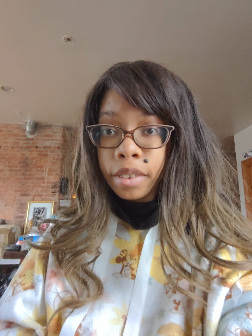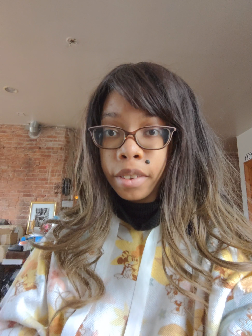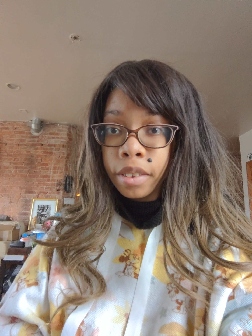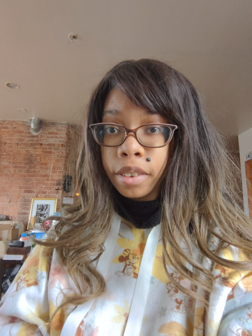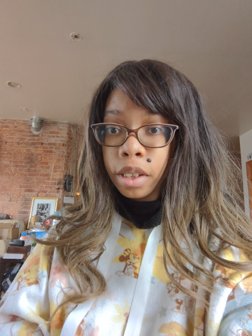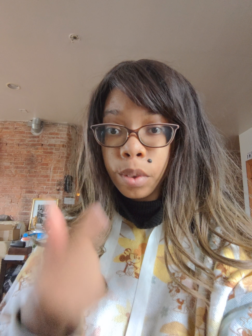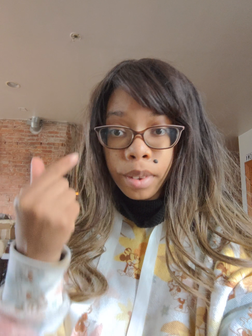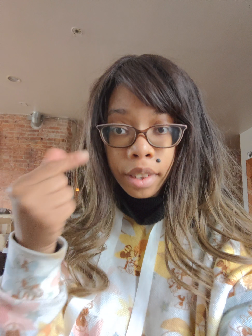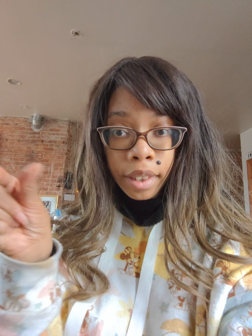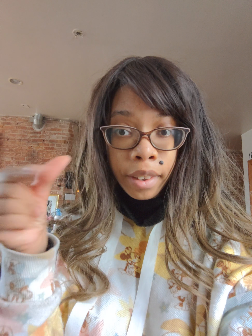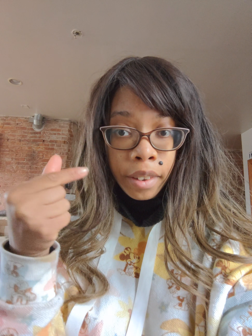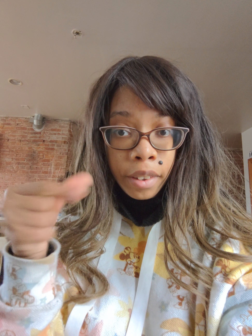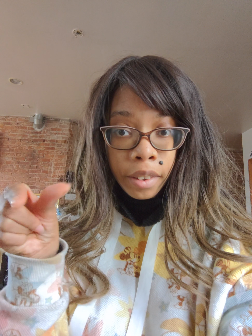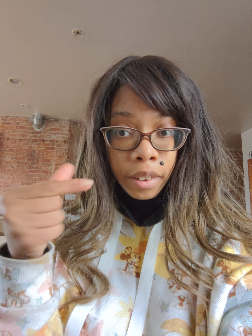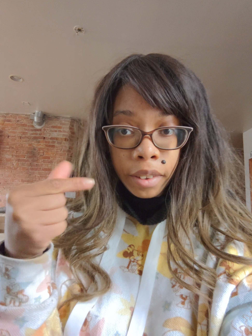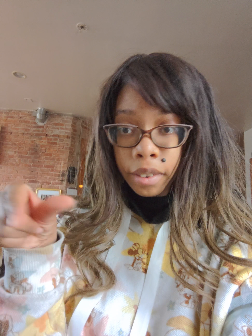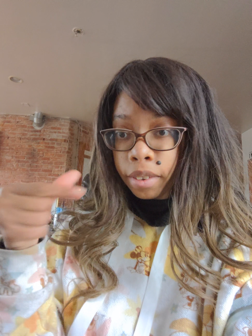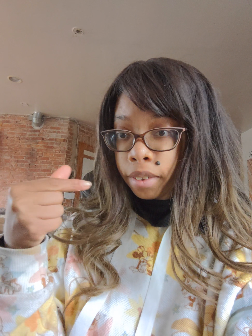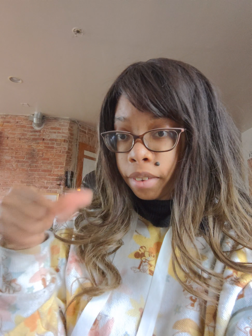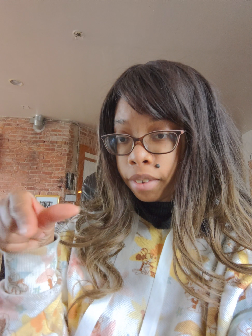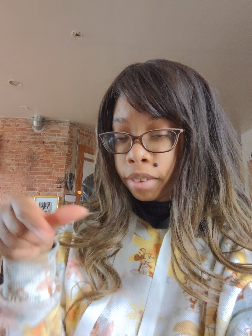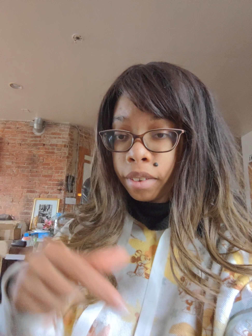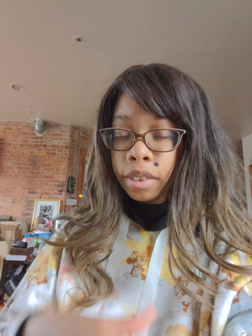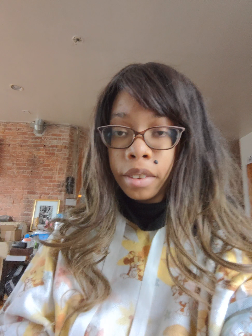green